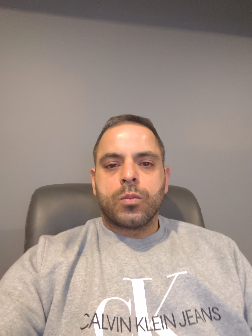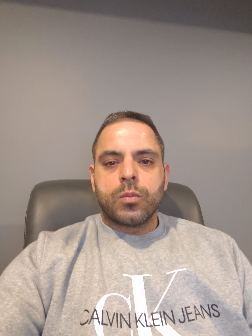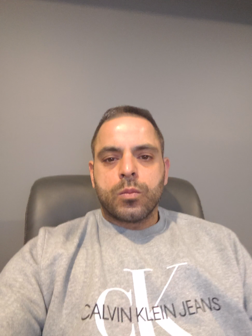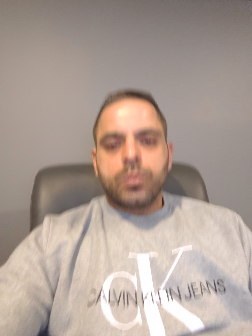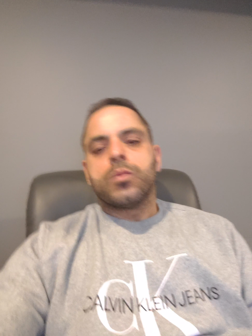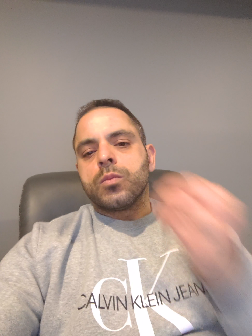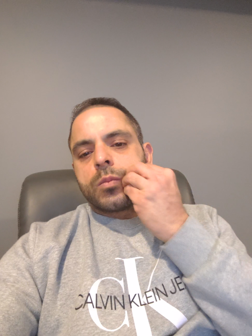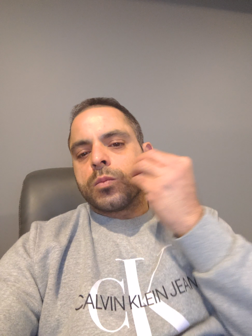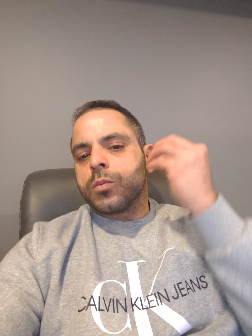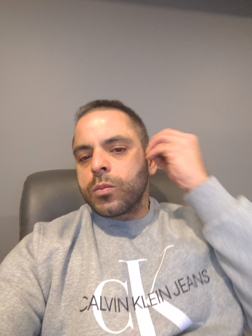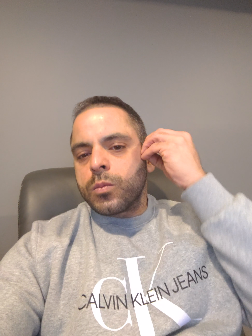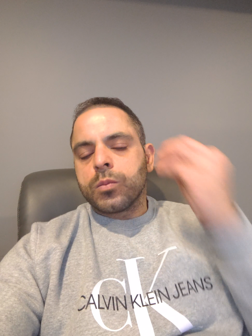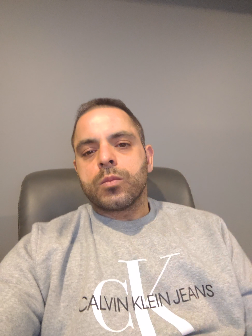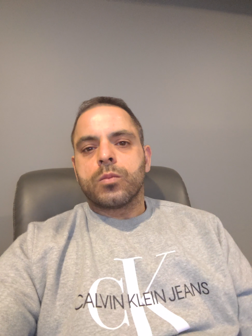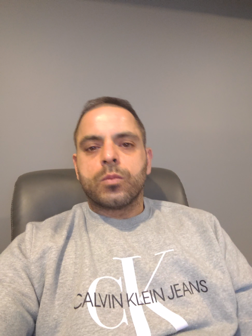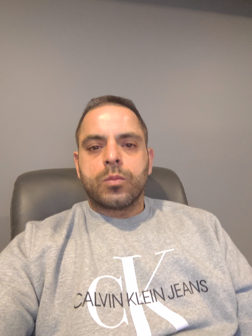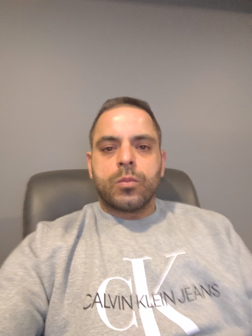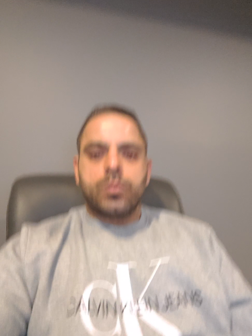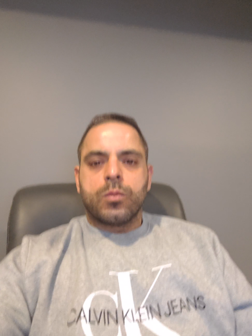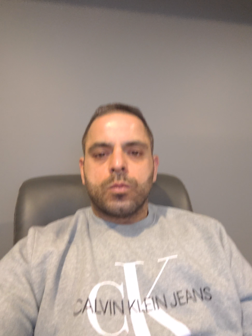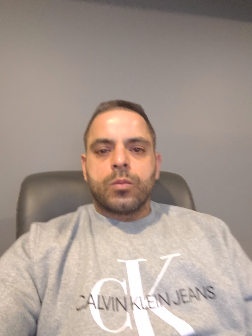home